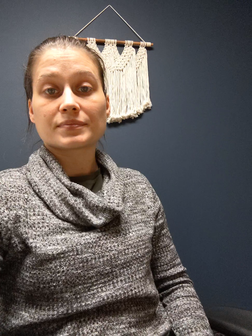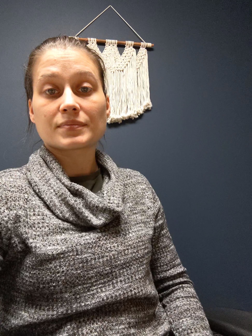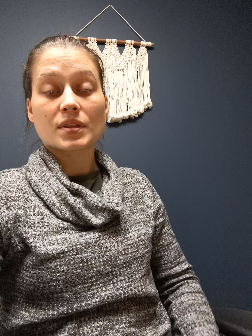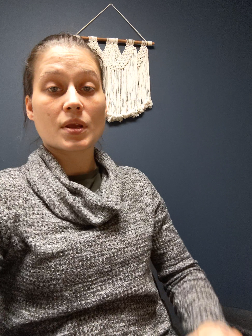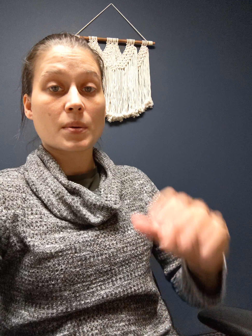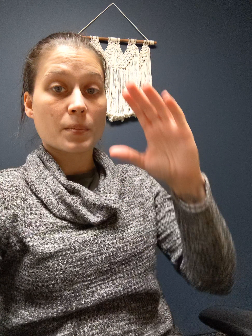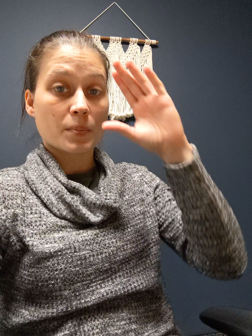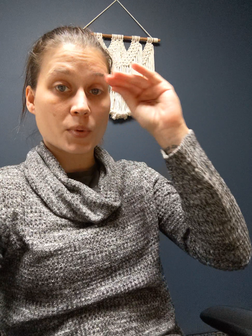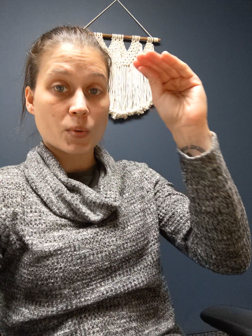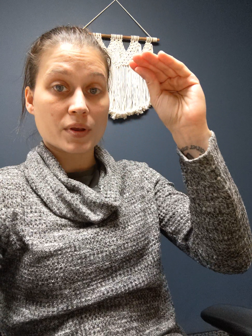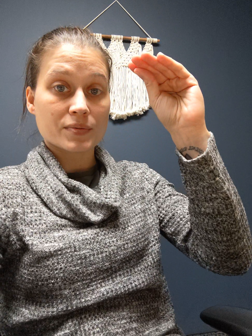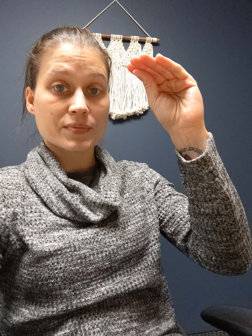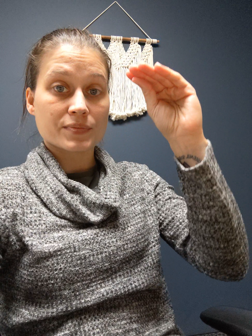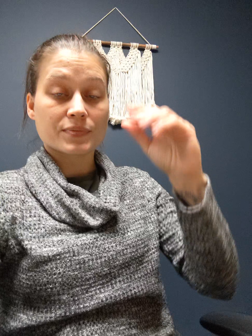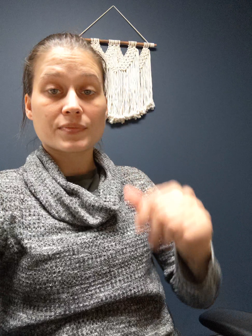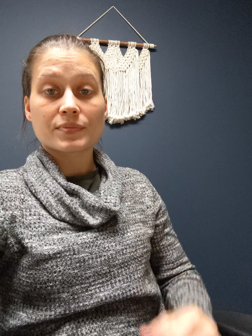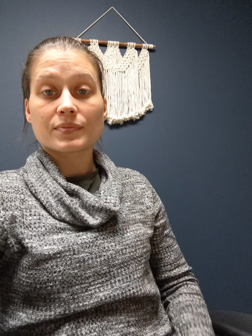boy